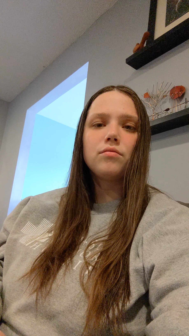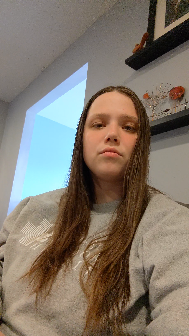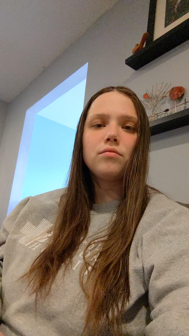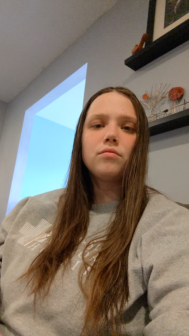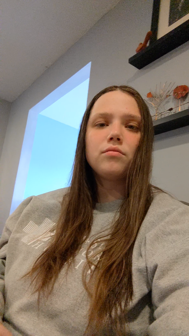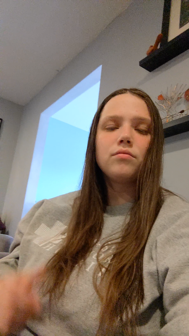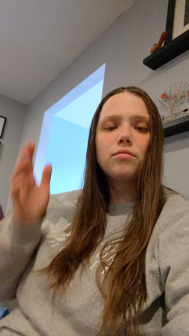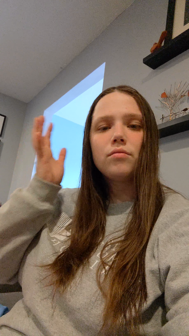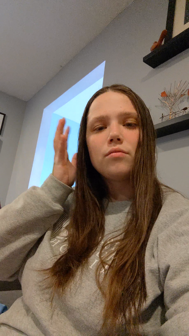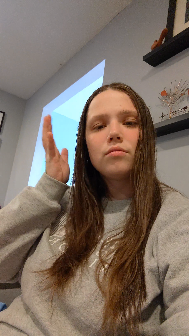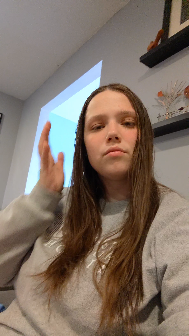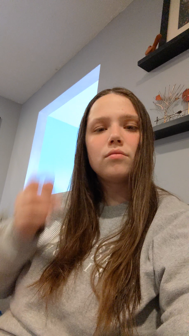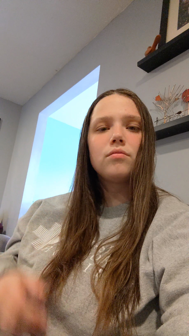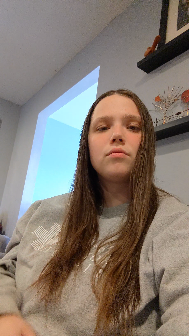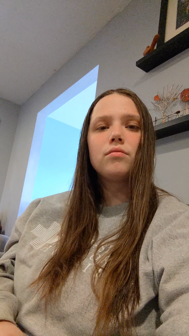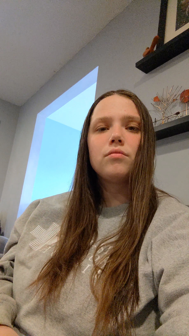pillow